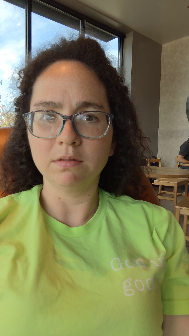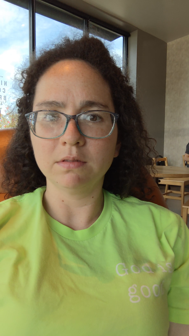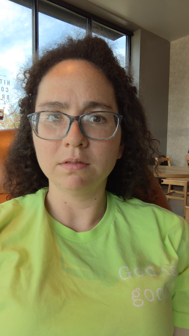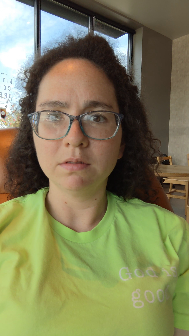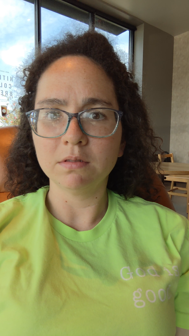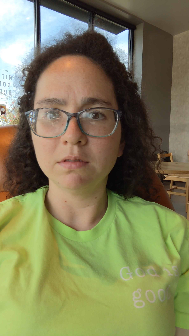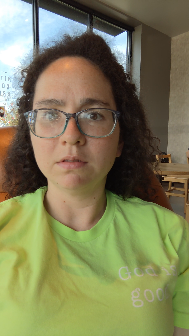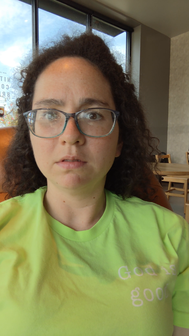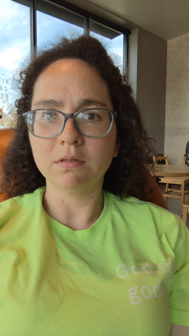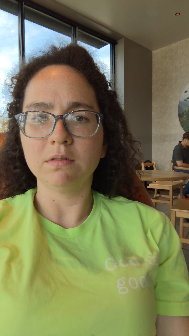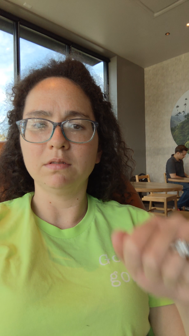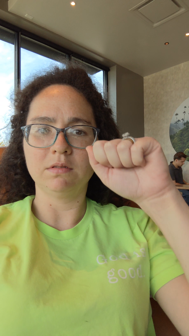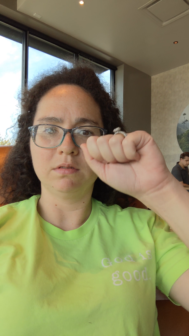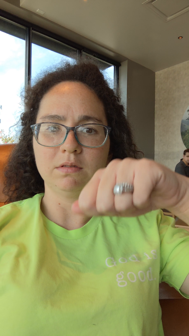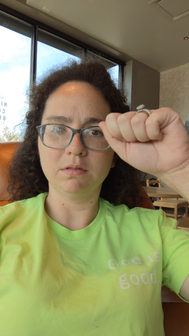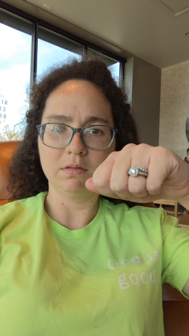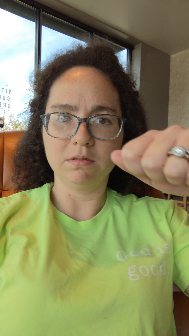rock